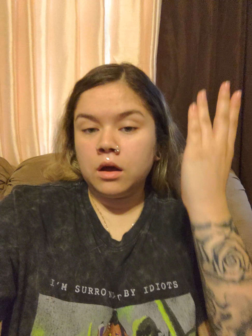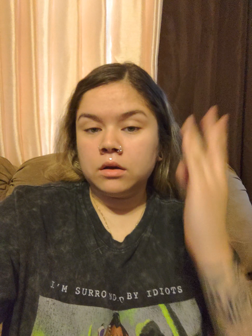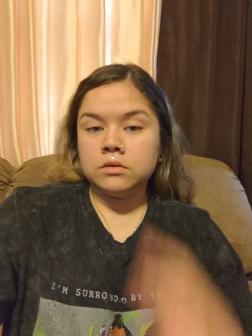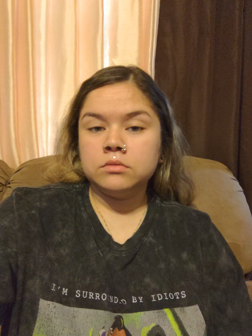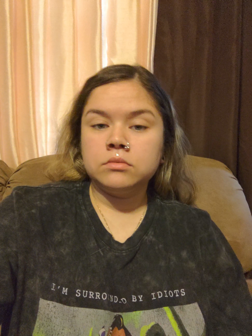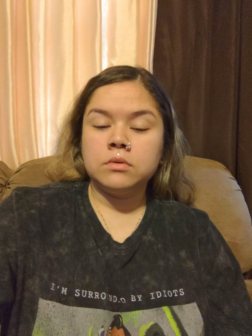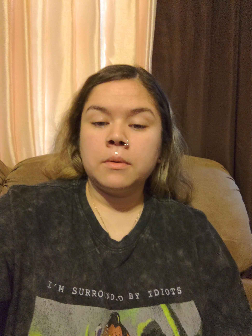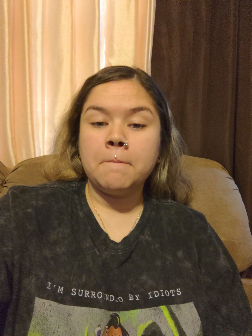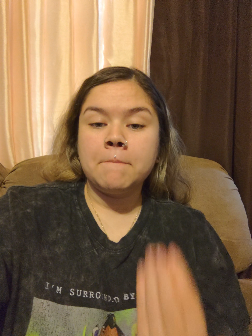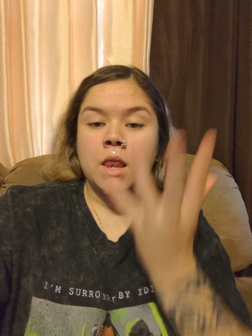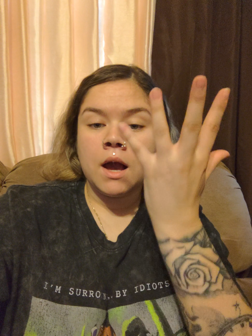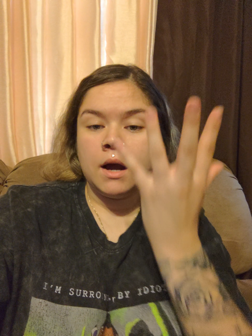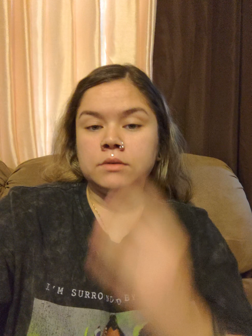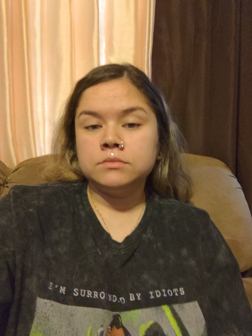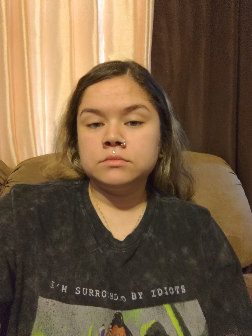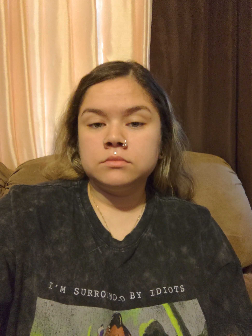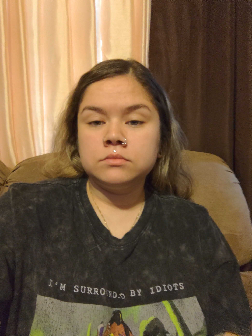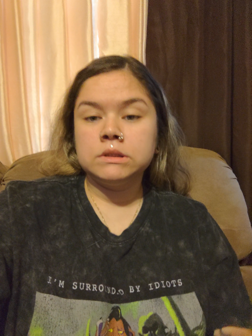plants